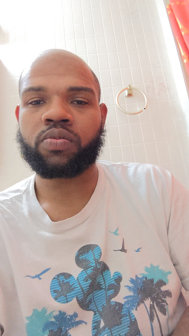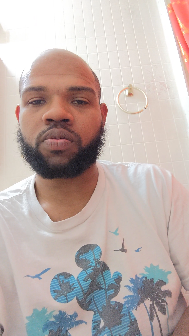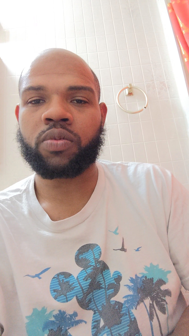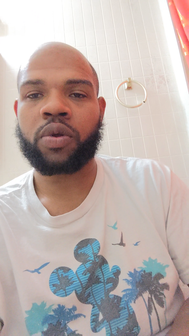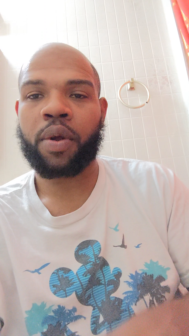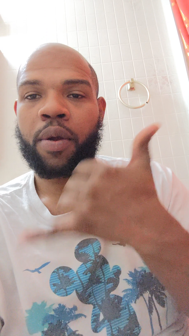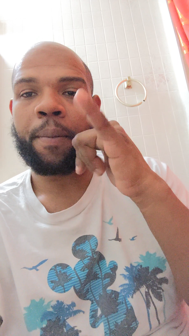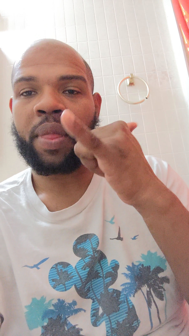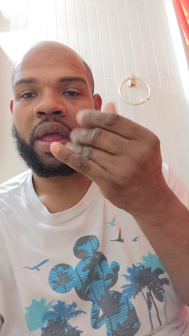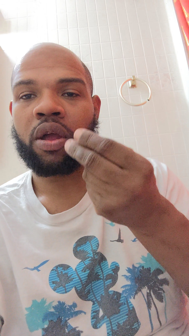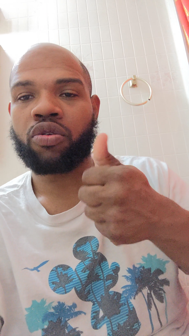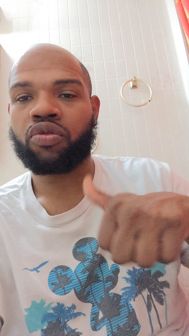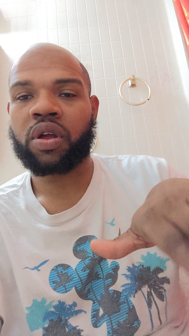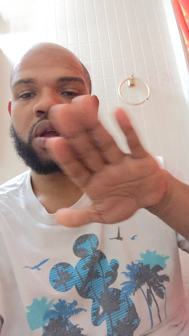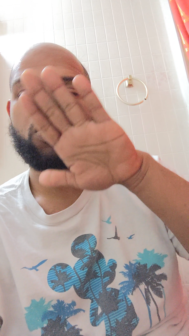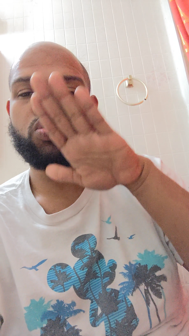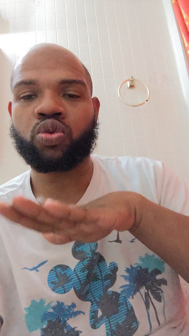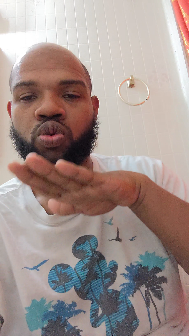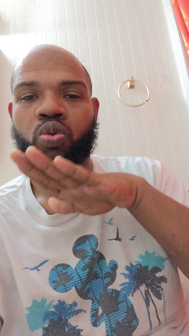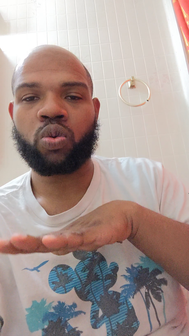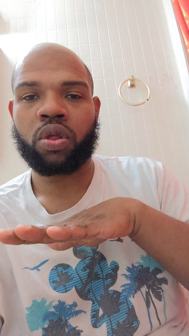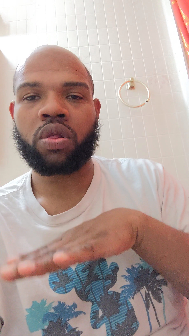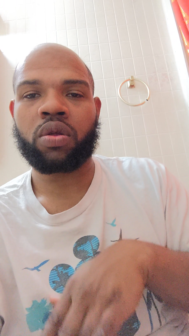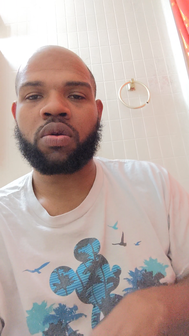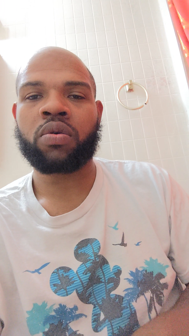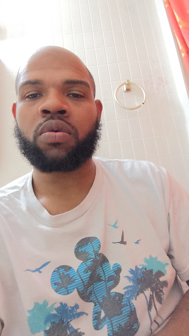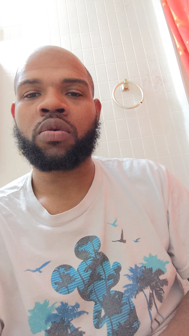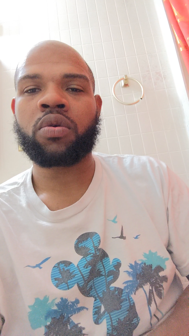playground